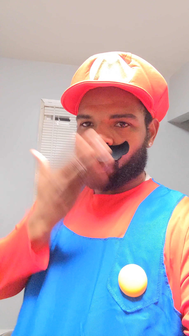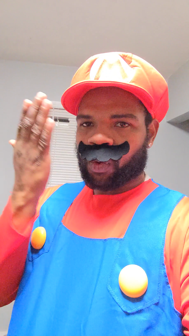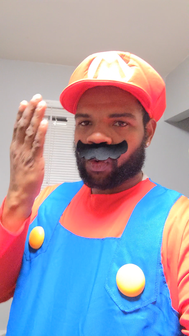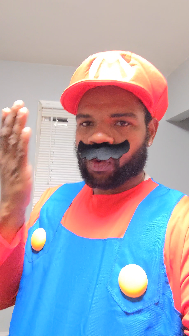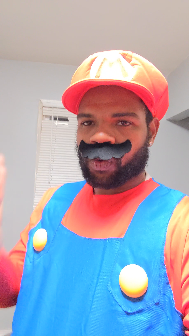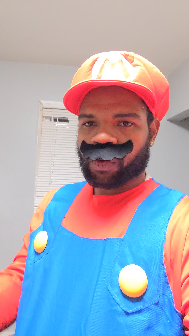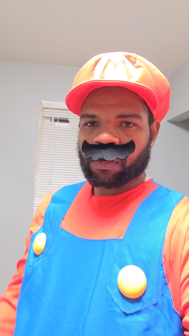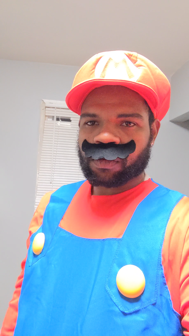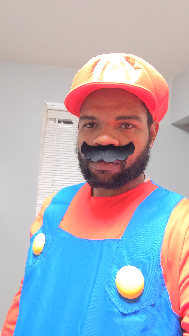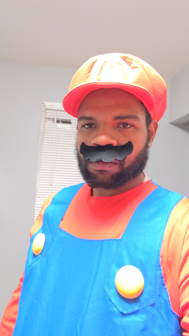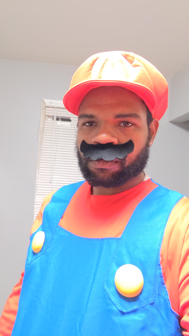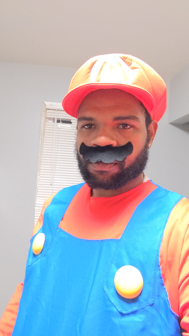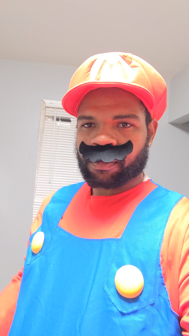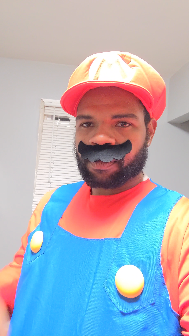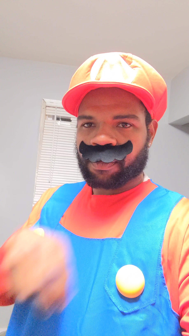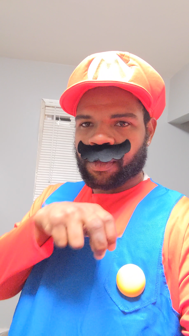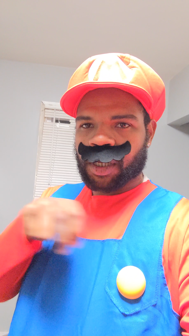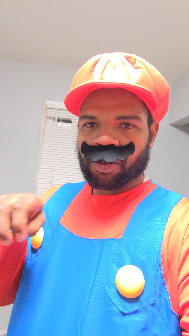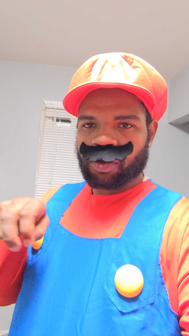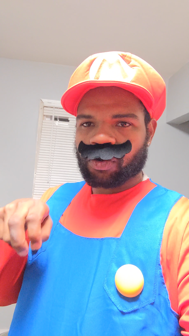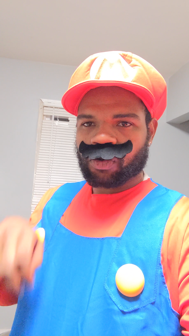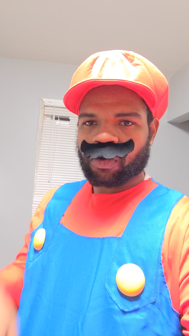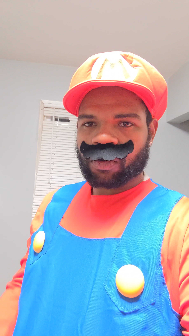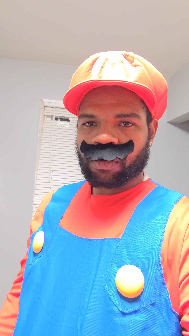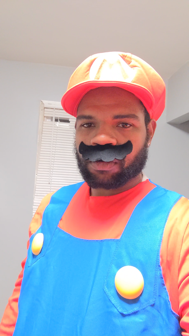bench